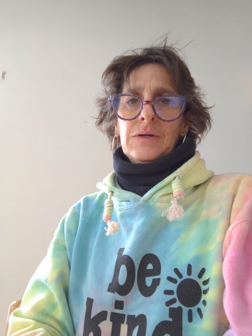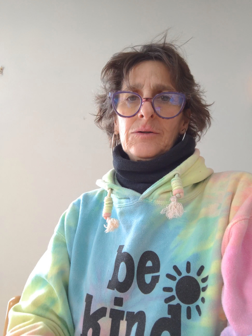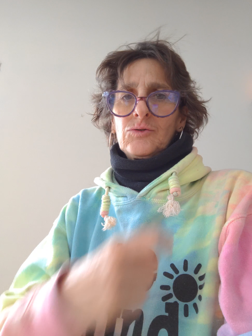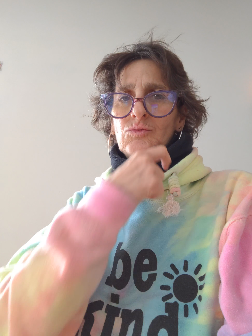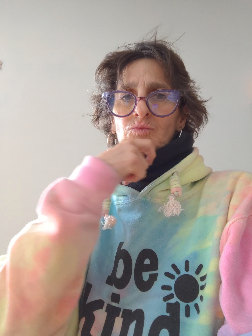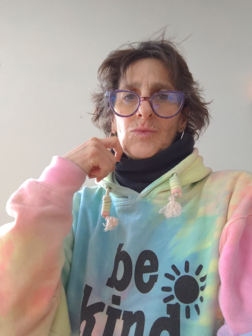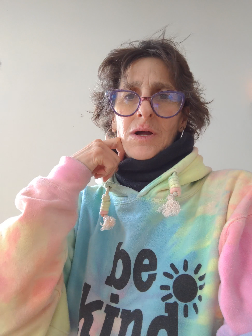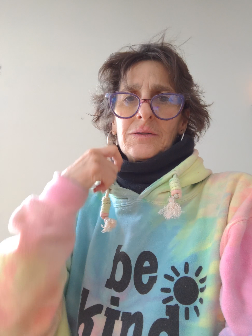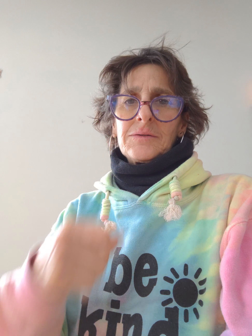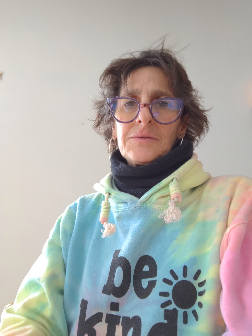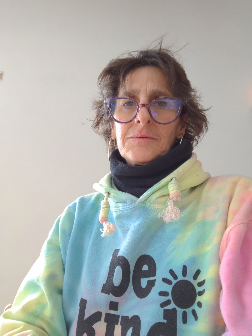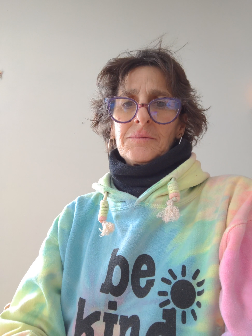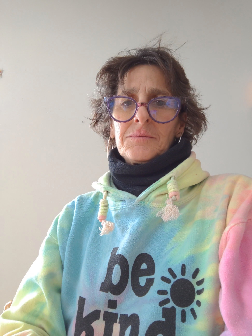dry